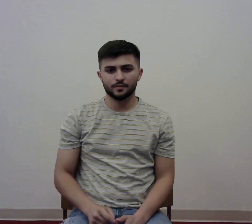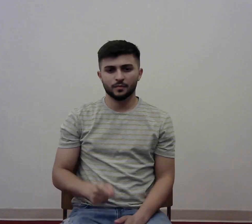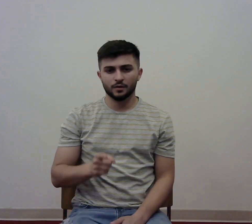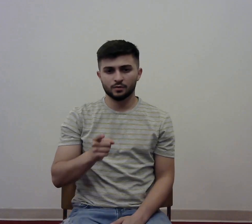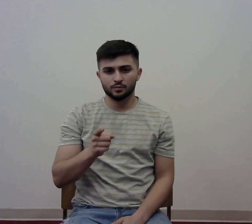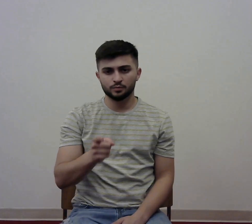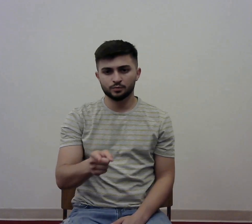bu